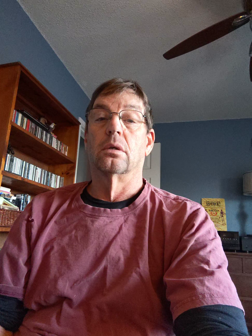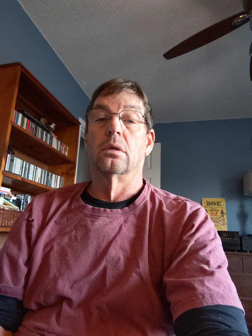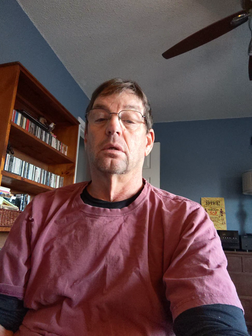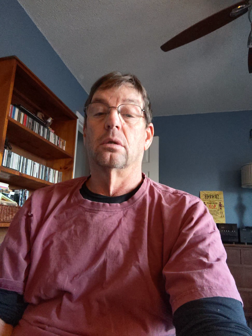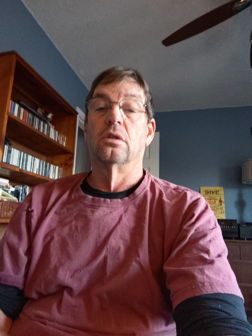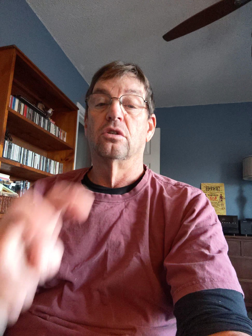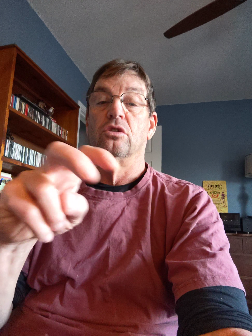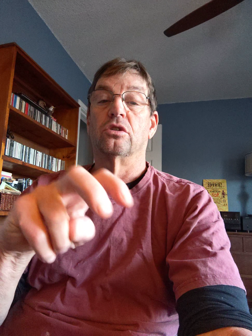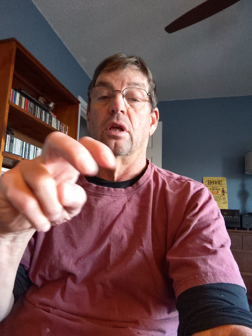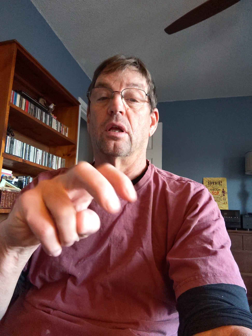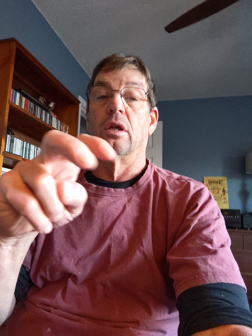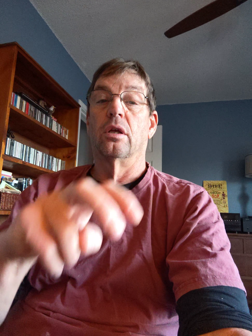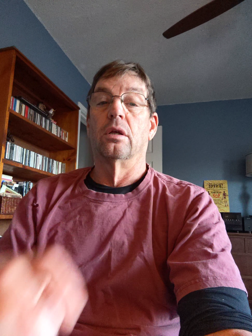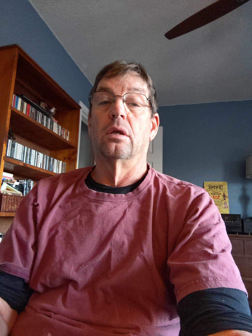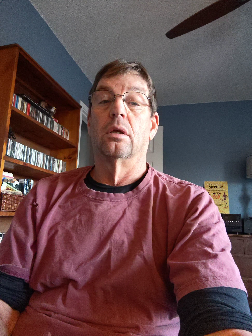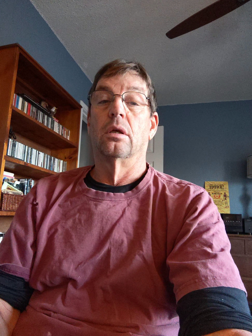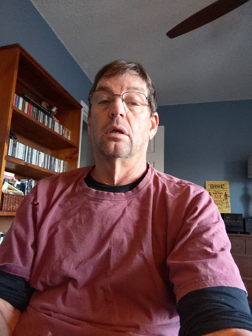chair